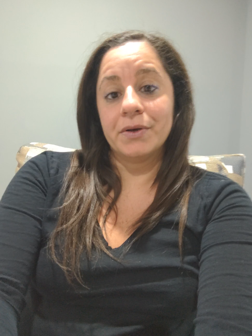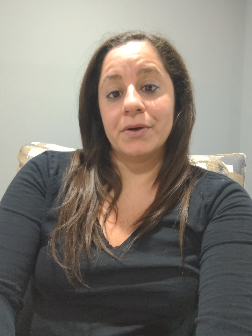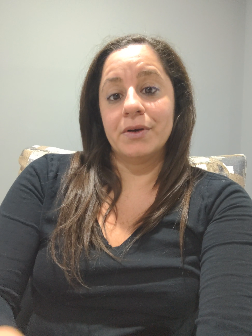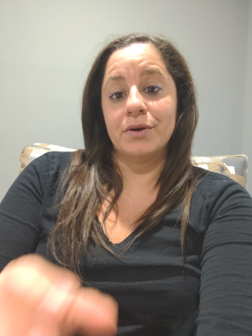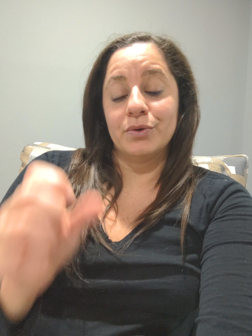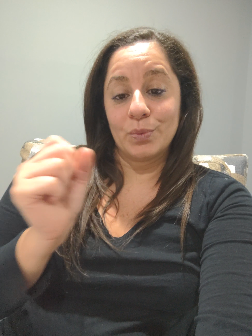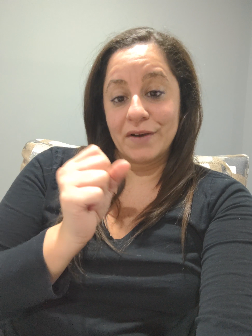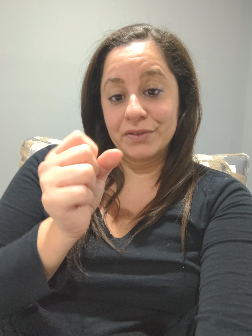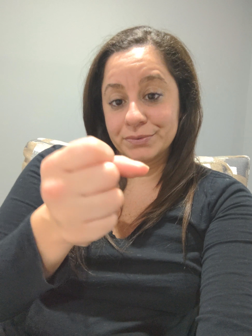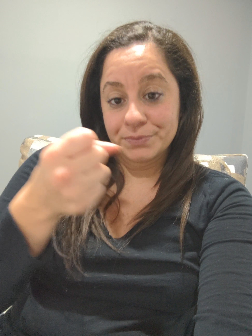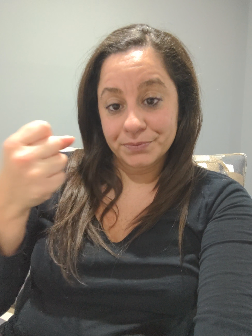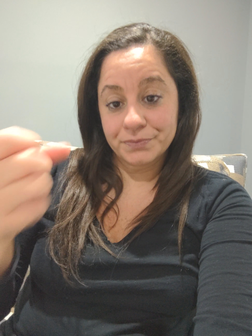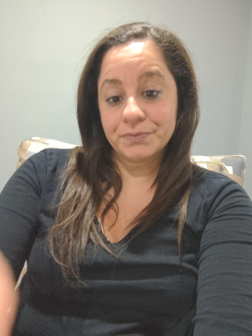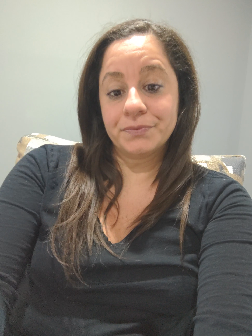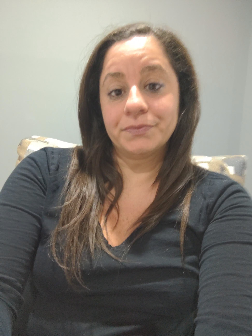refrigerator